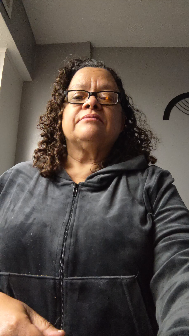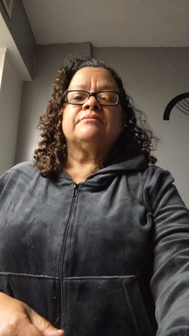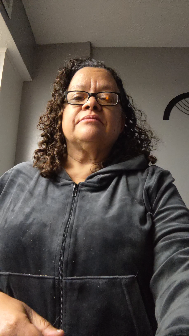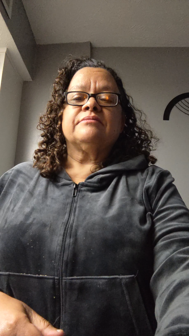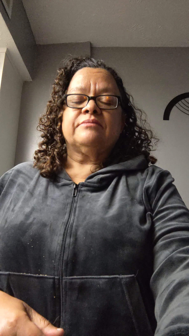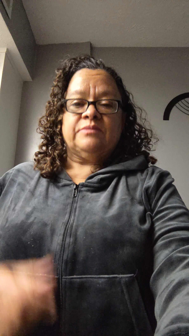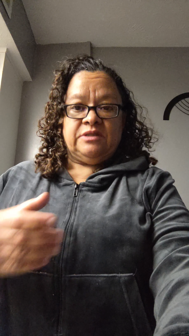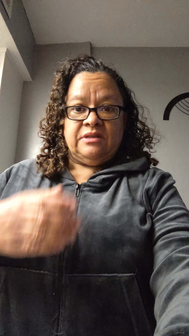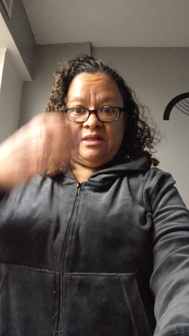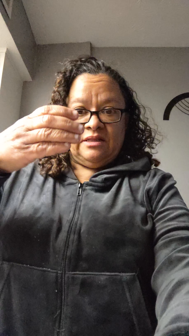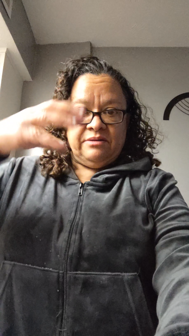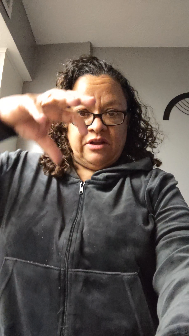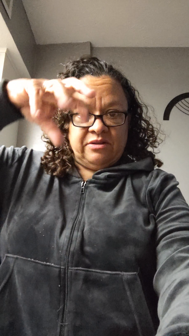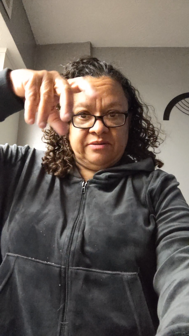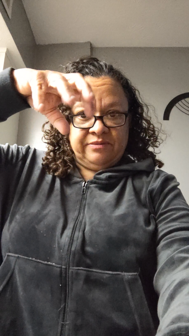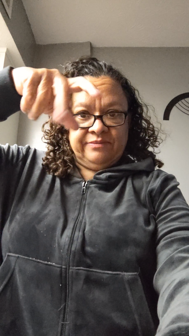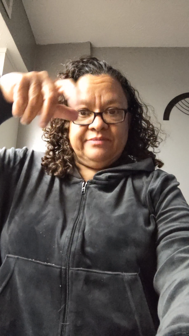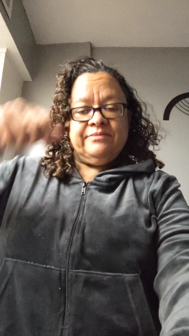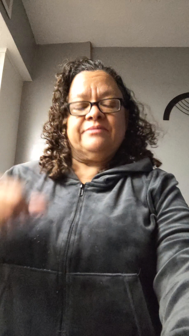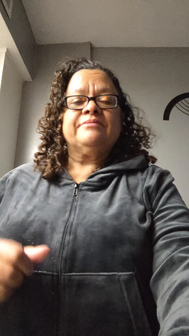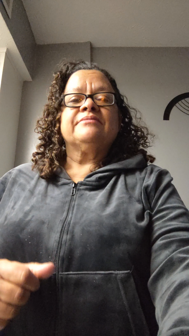jar